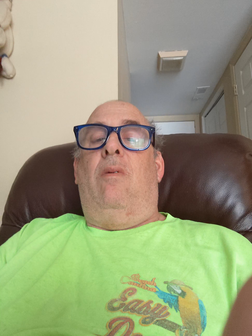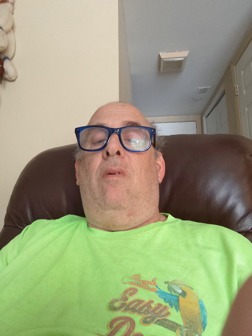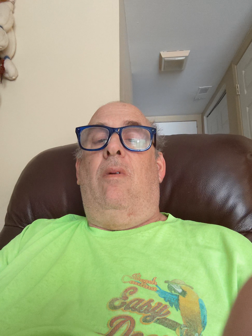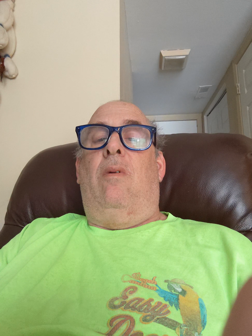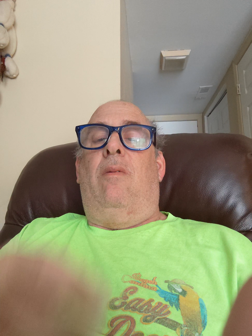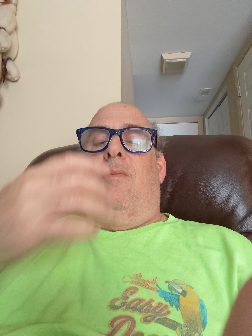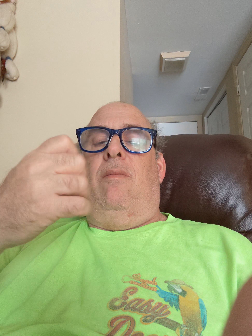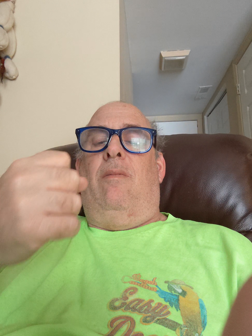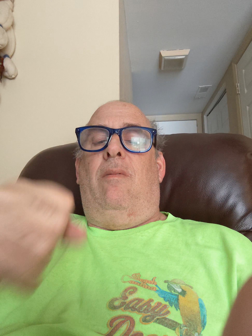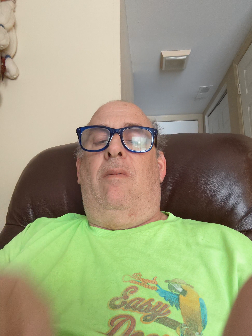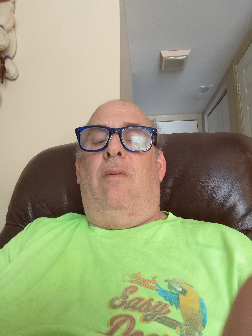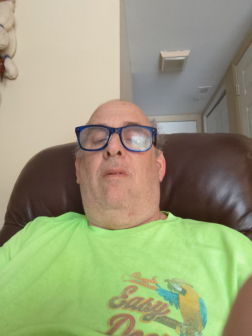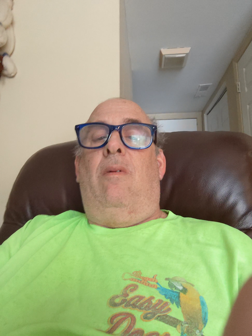milk